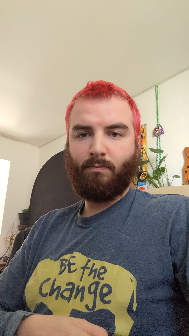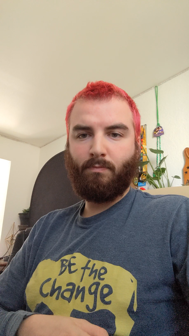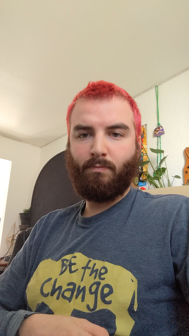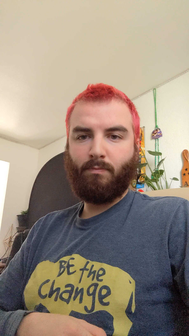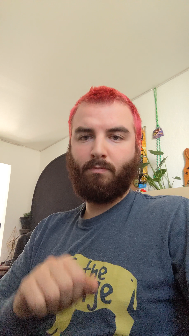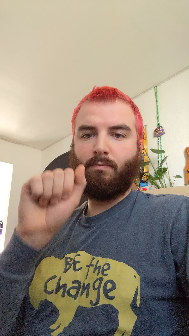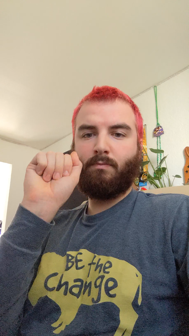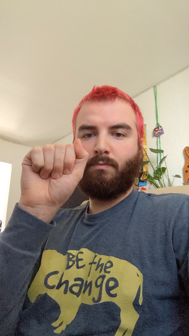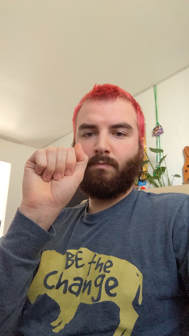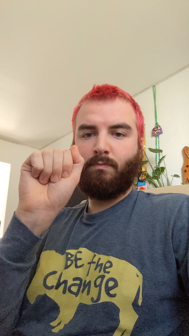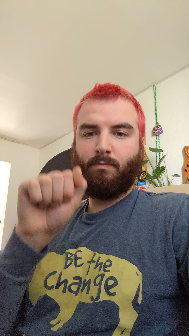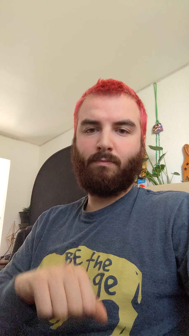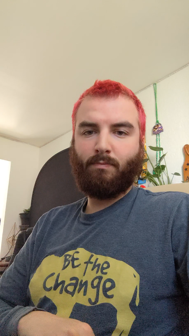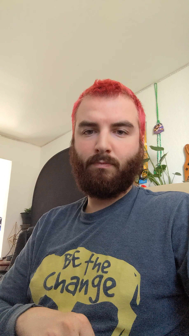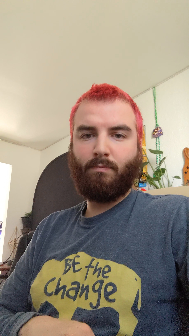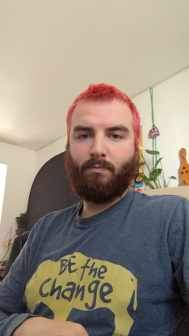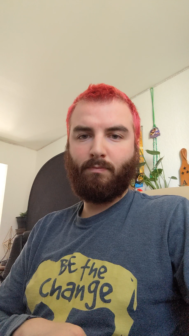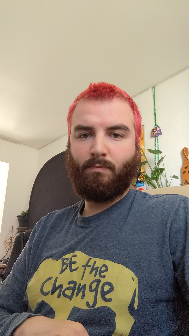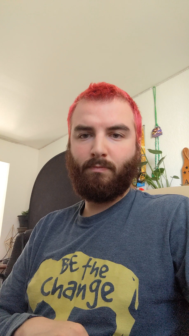knock